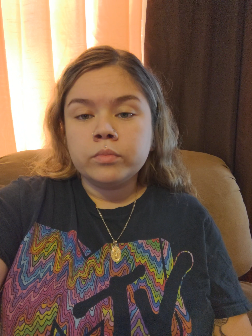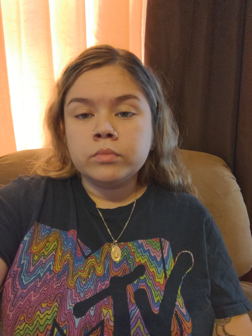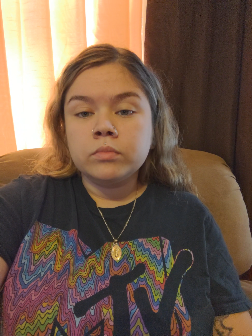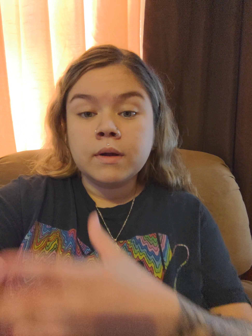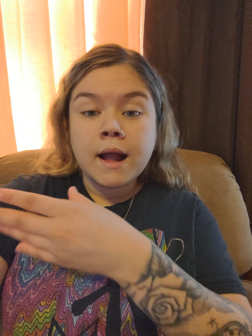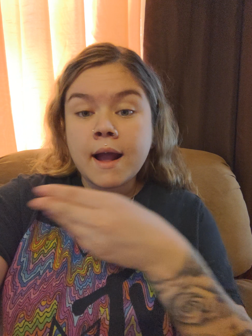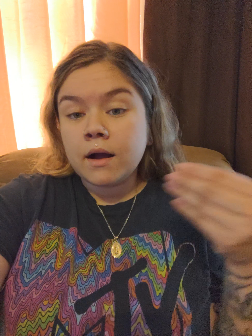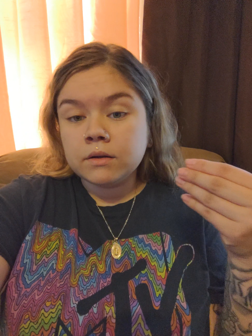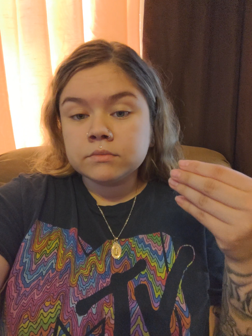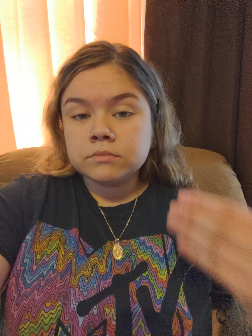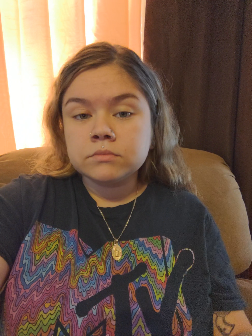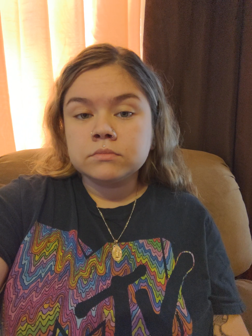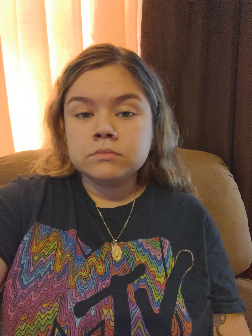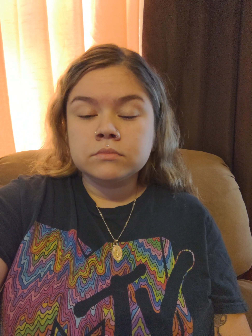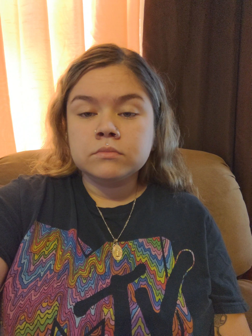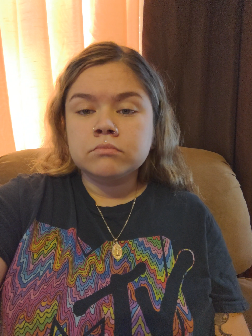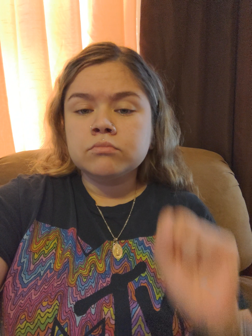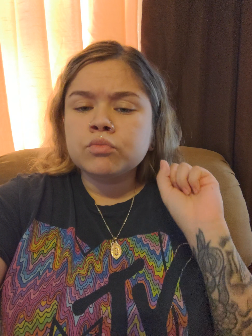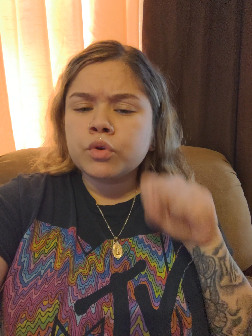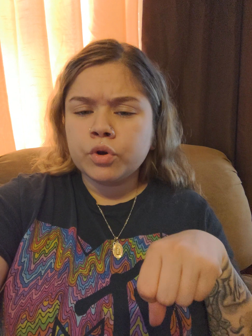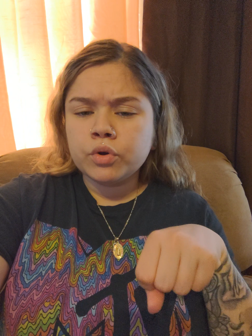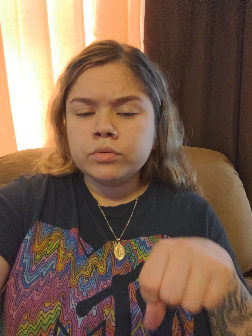and